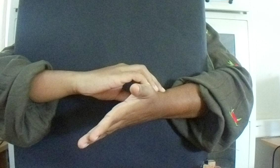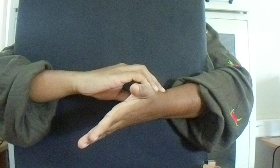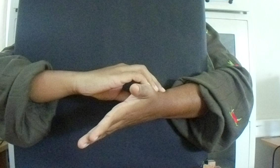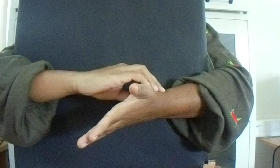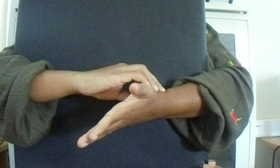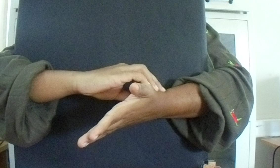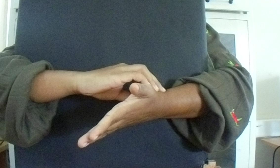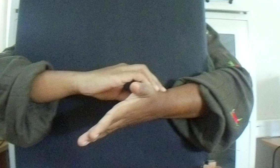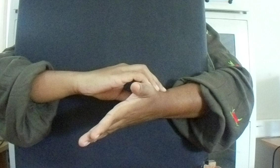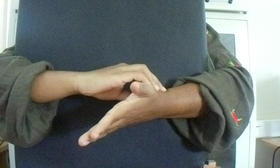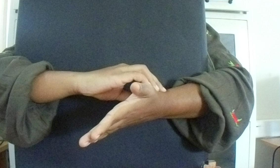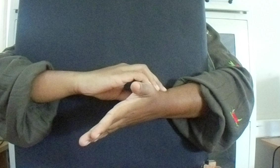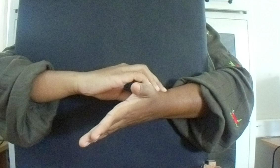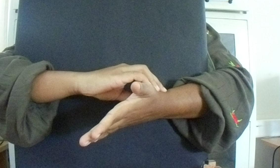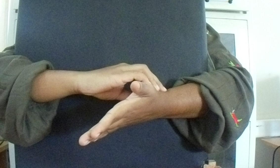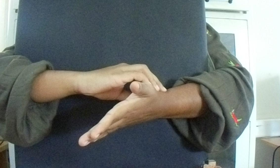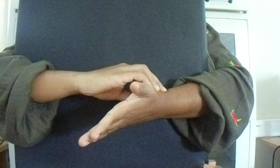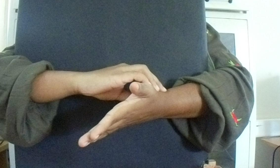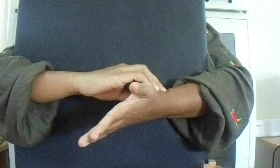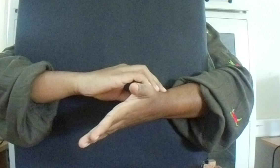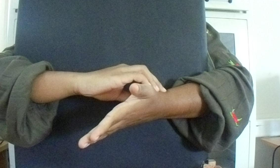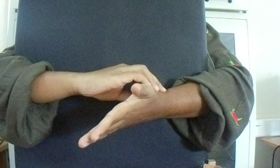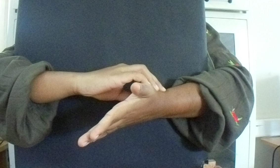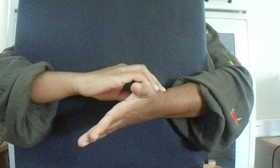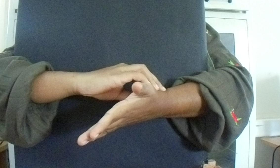doctor